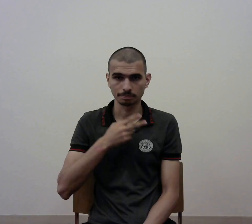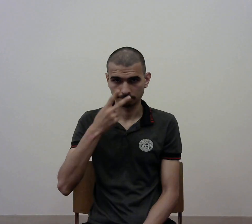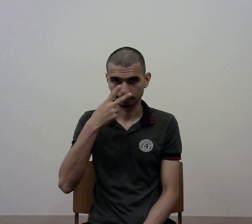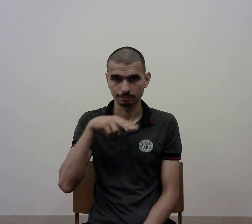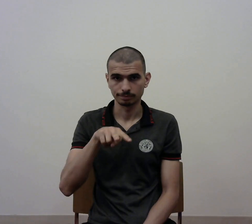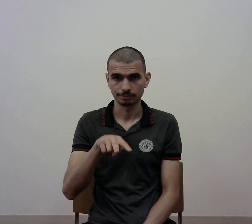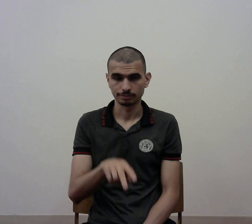görmək